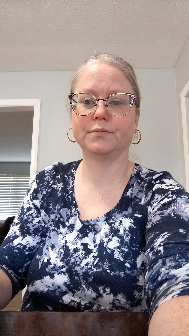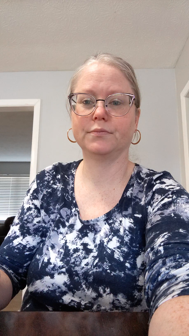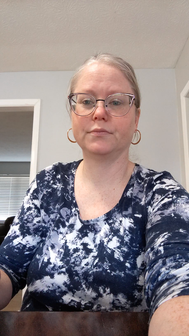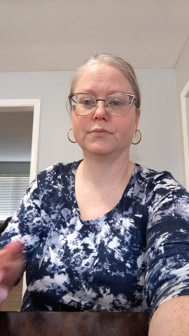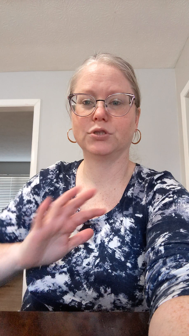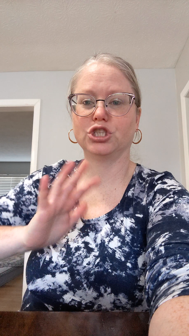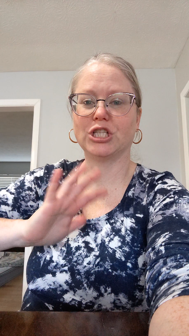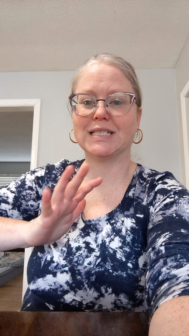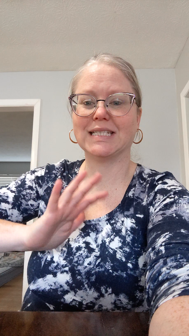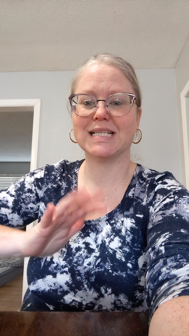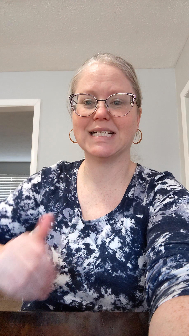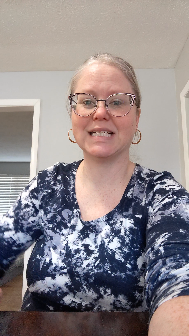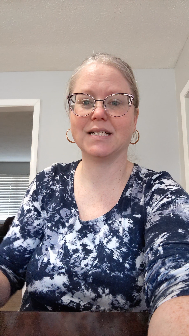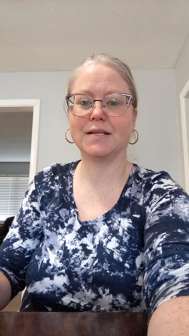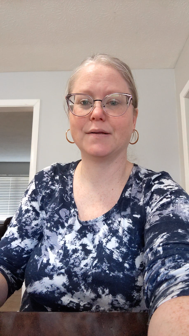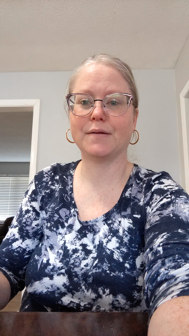cheese